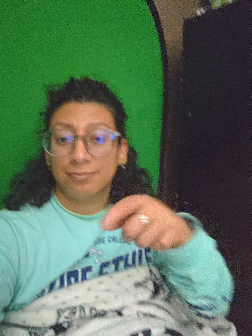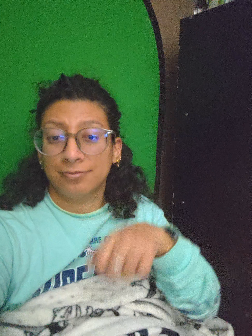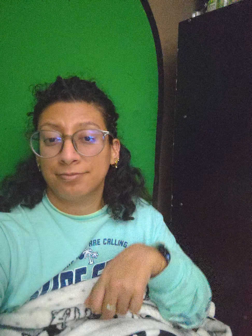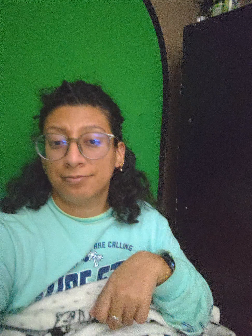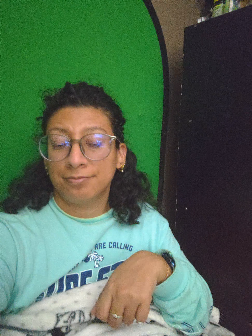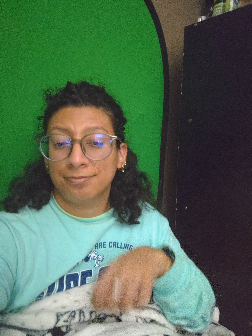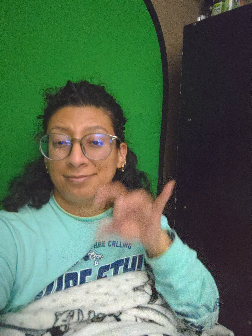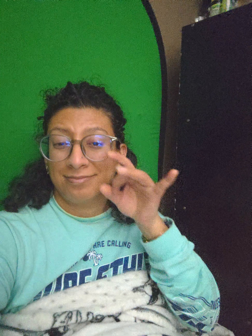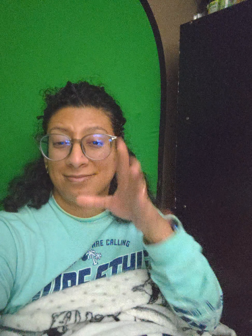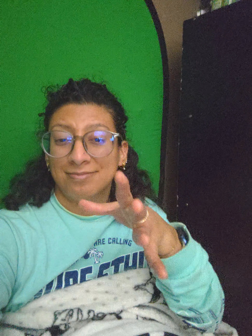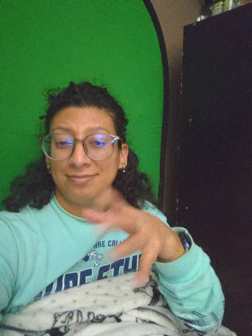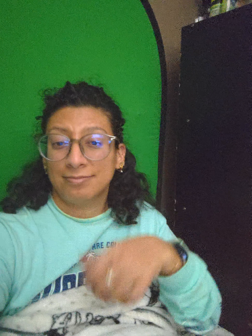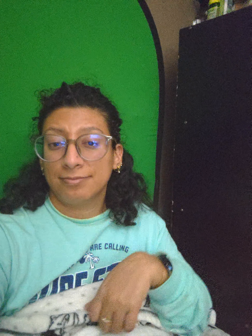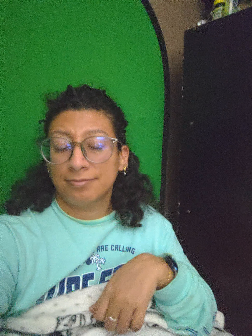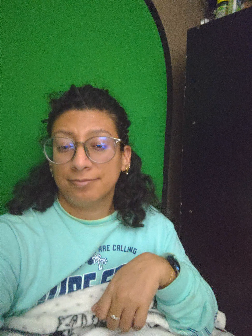hate